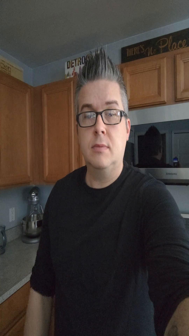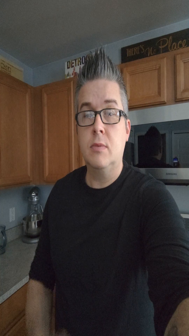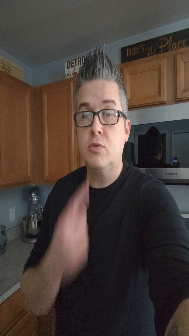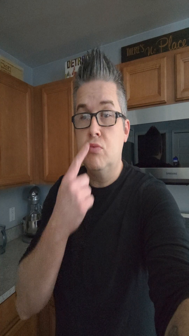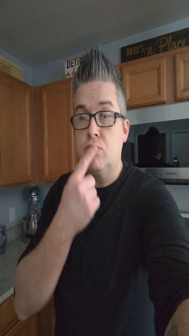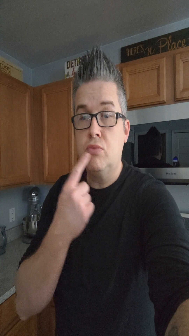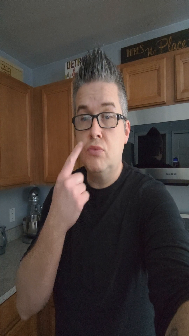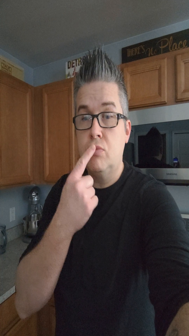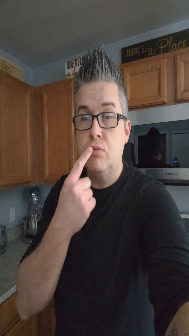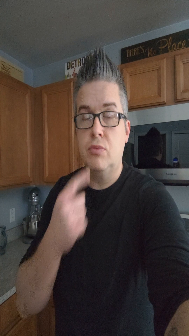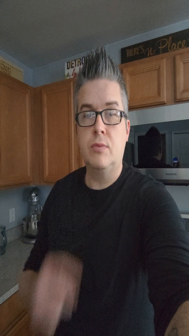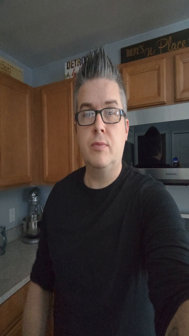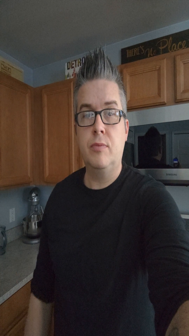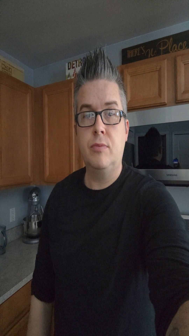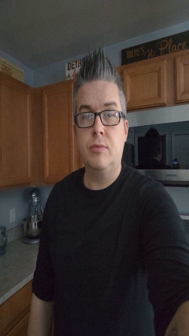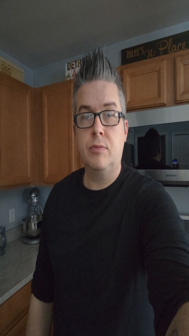lips